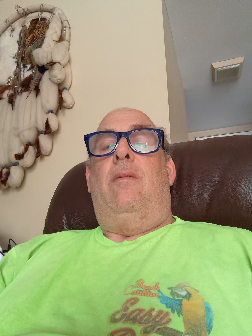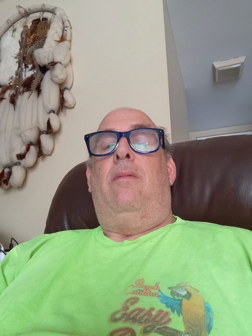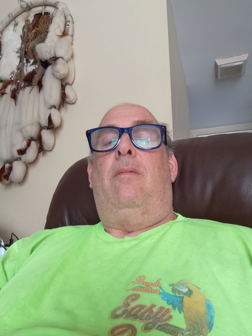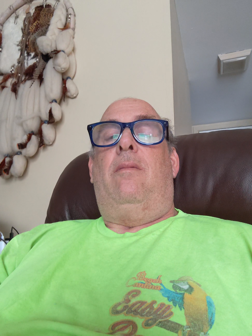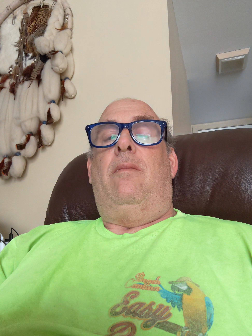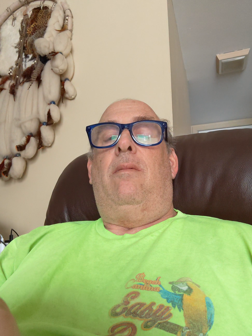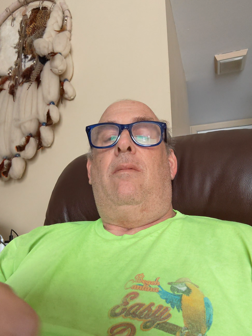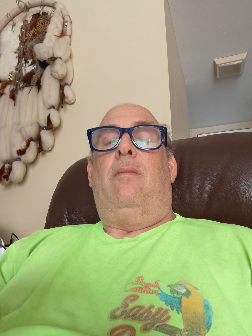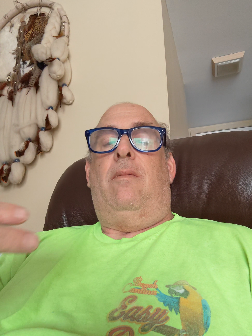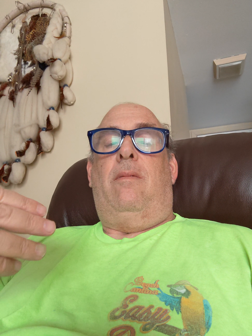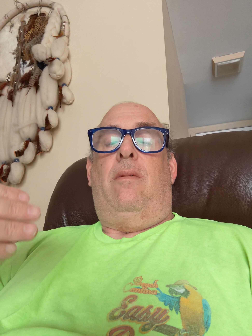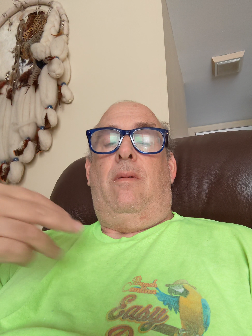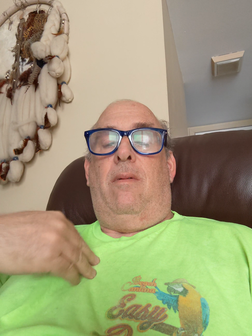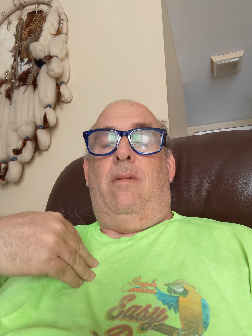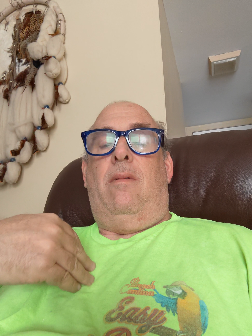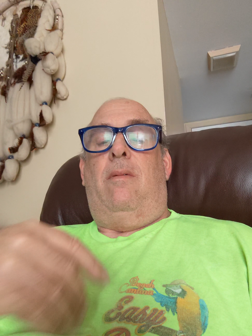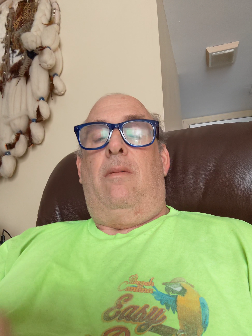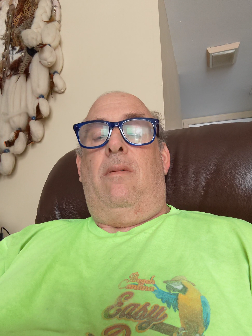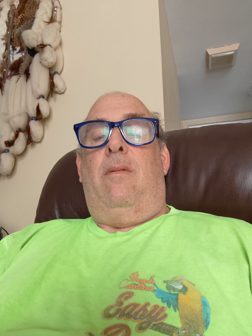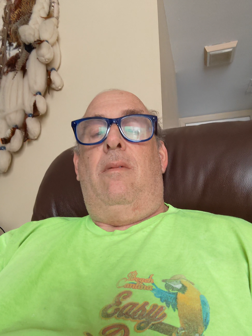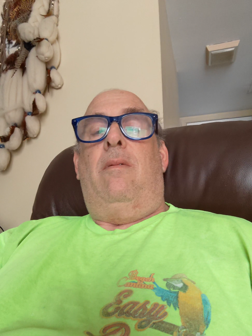have